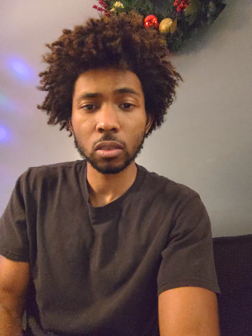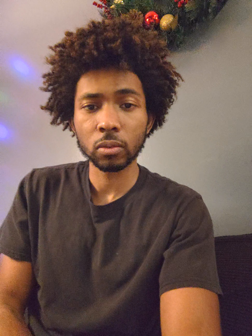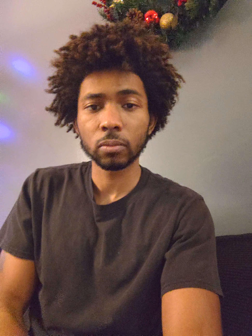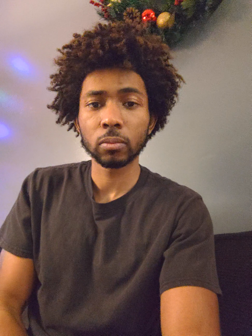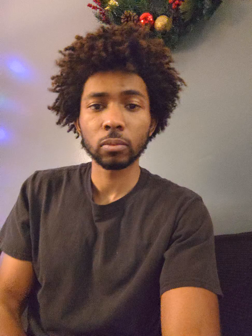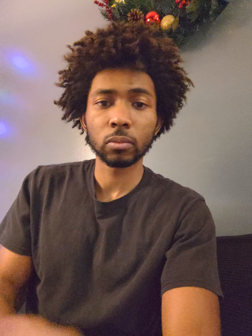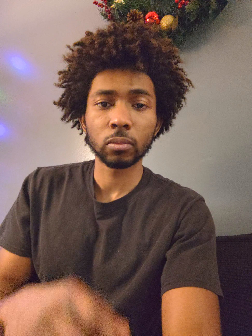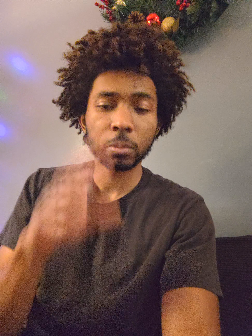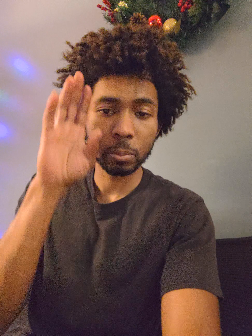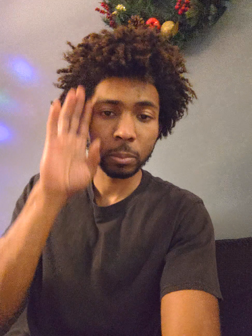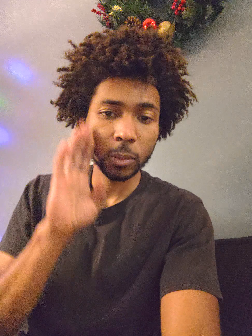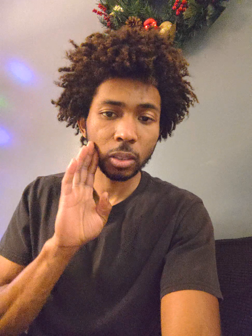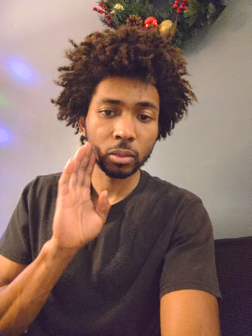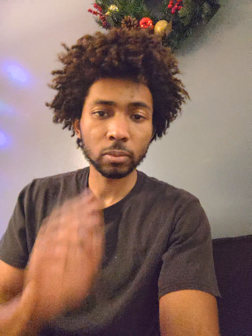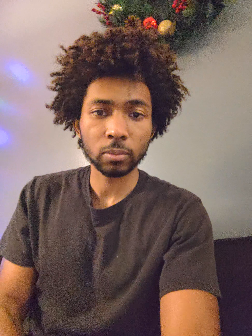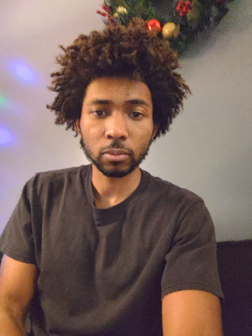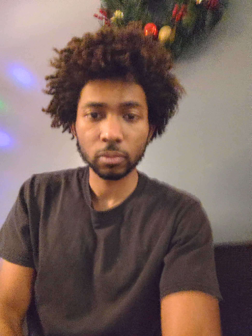brown